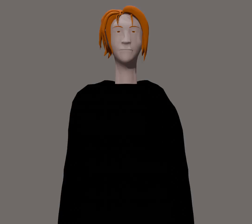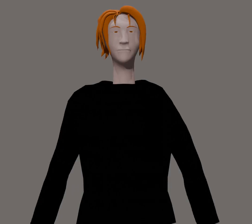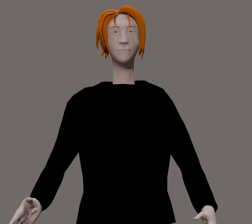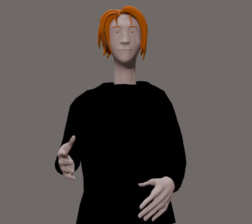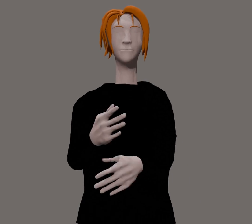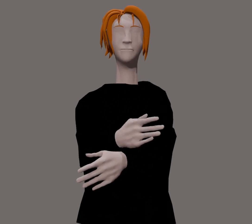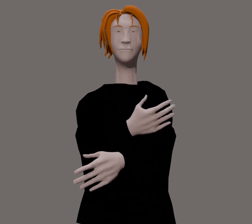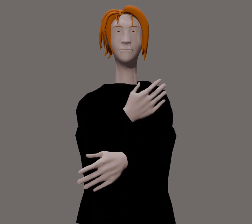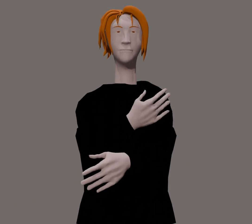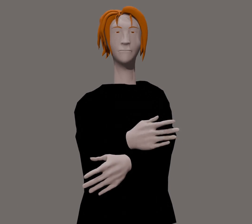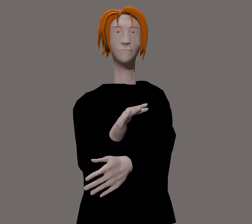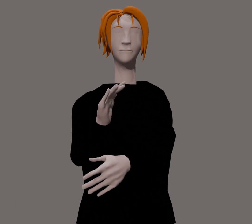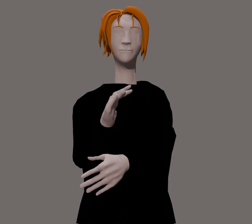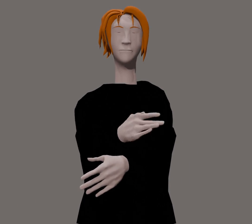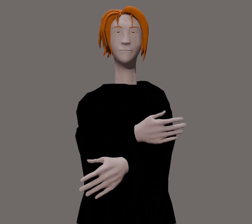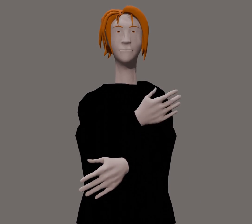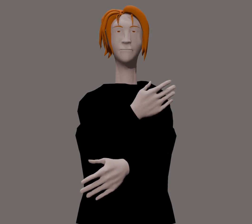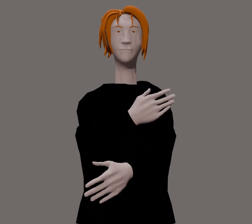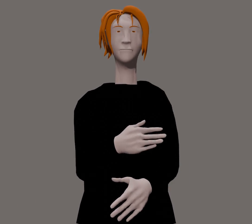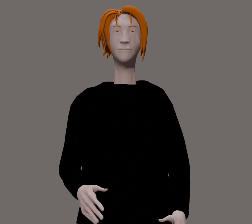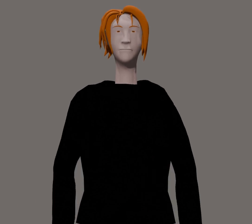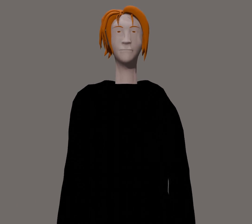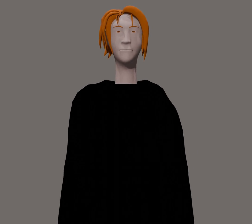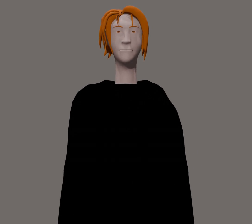Chant